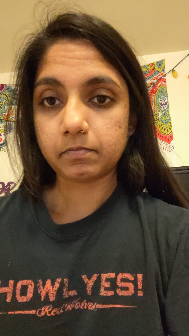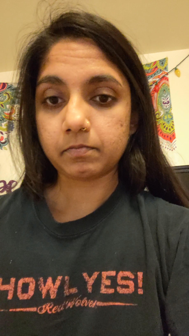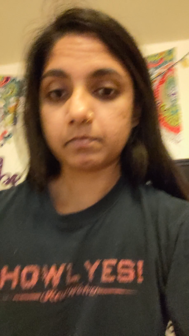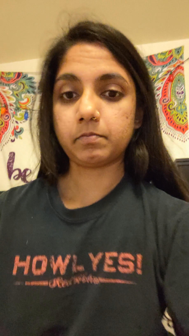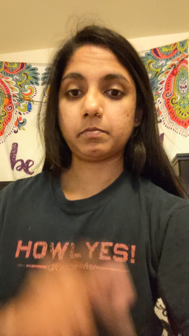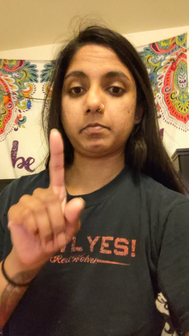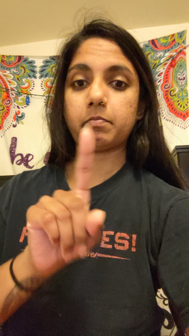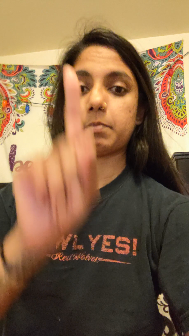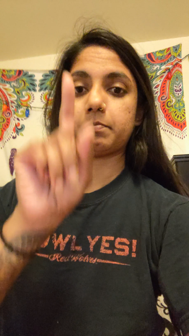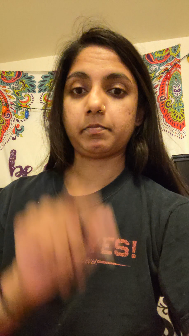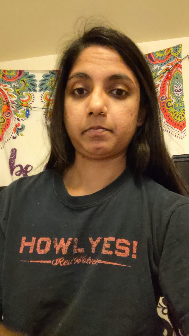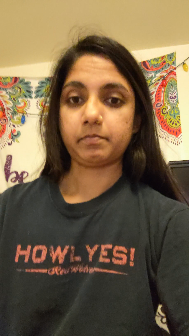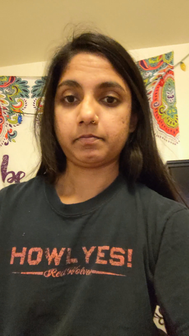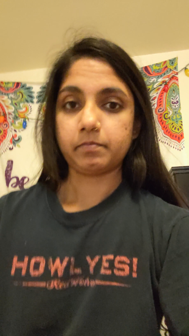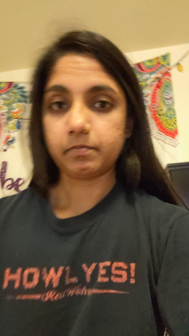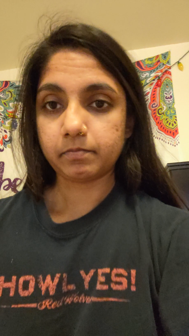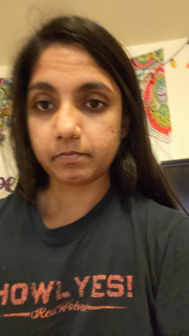bump